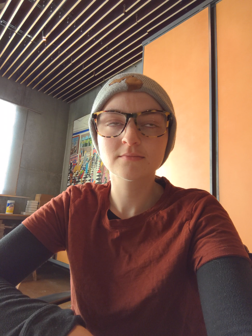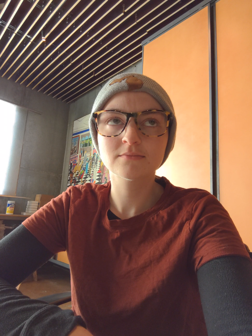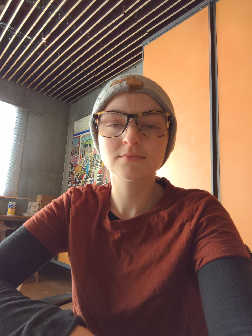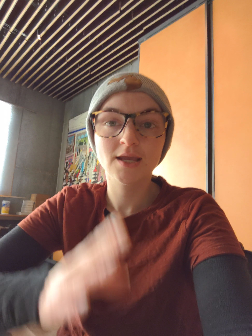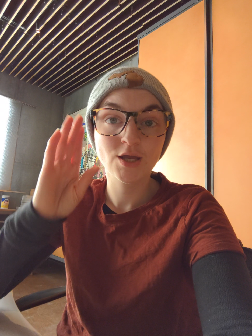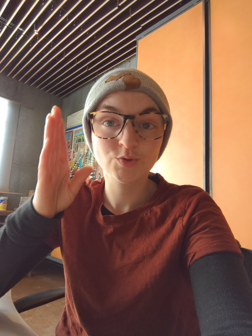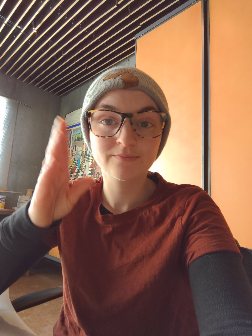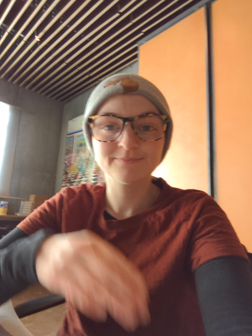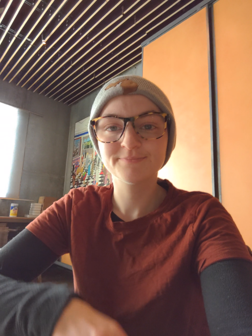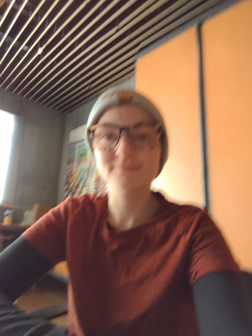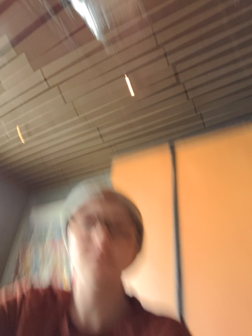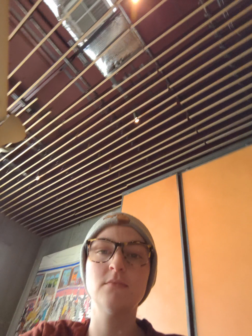hello